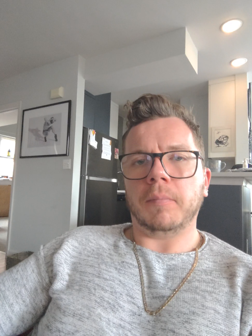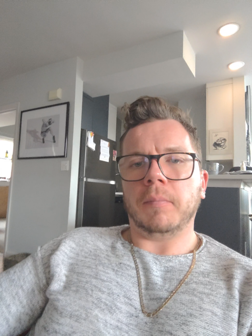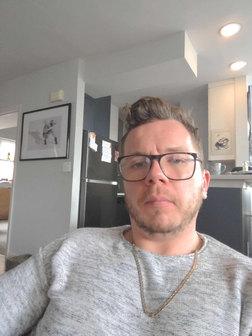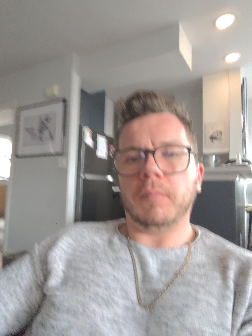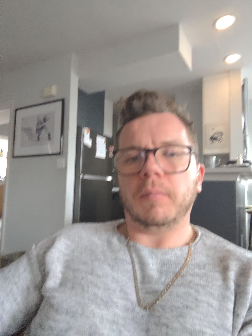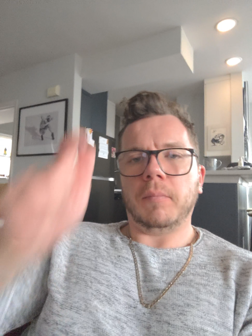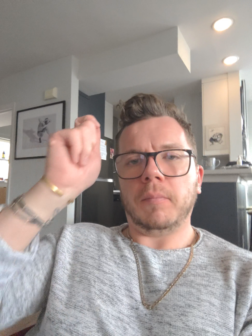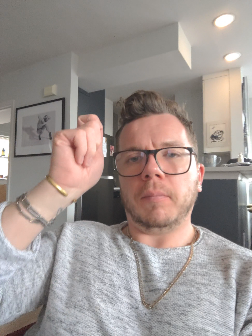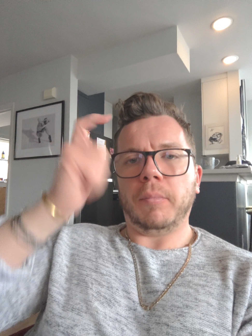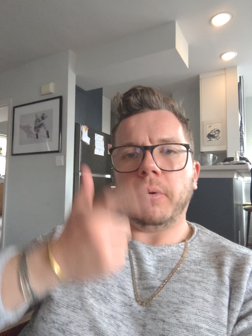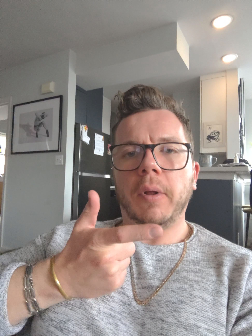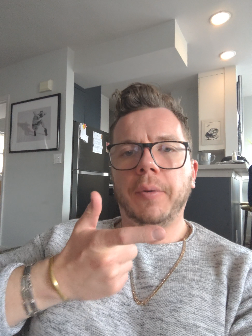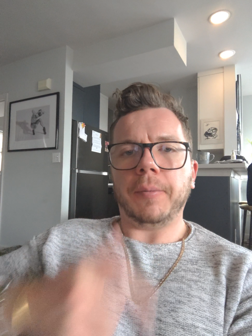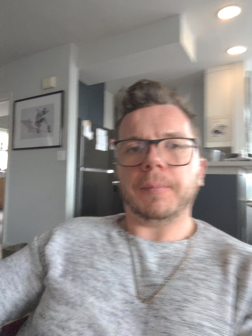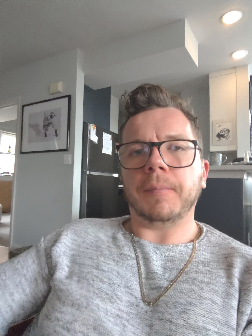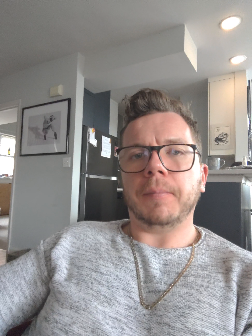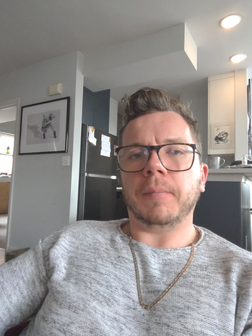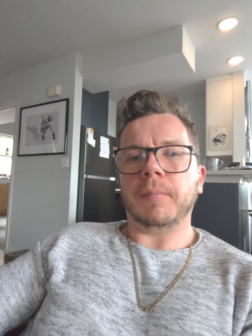brother